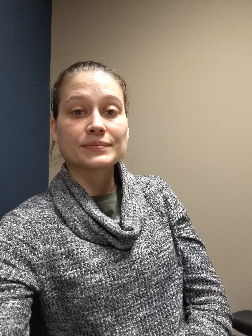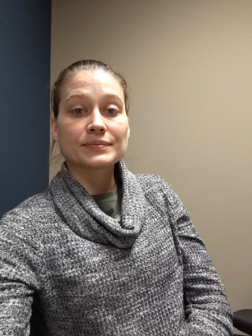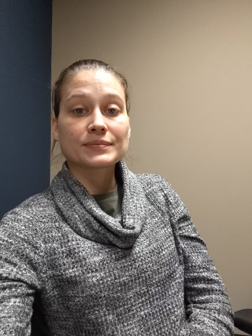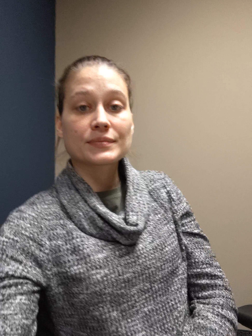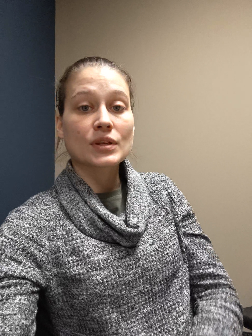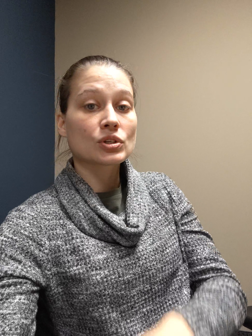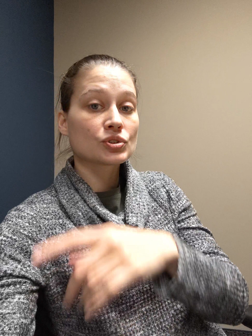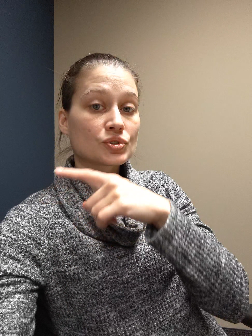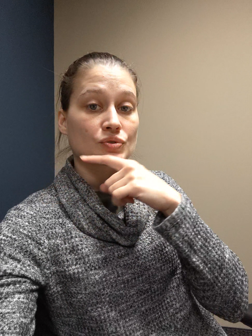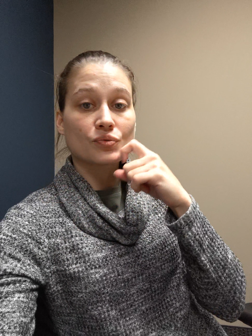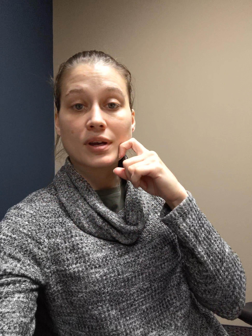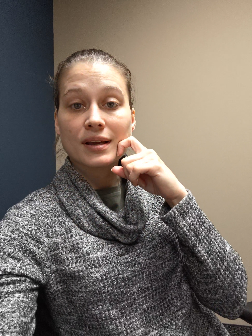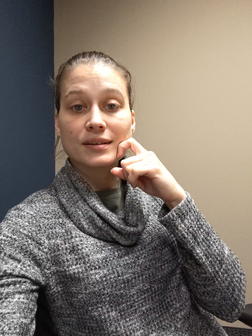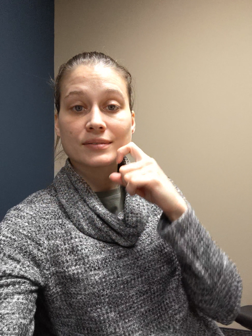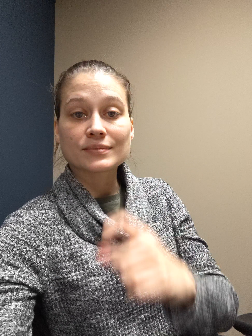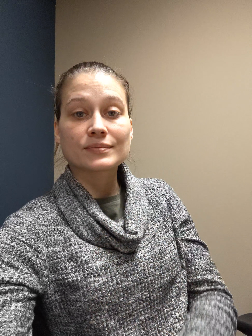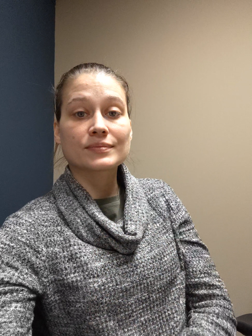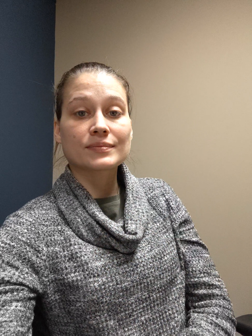dry